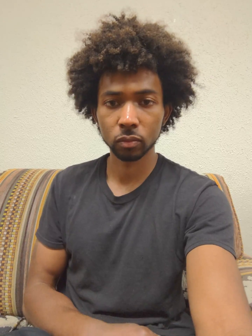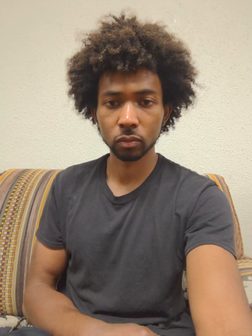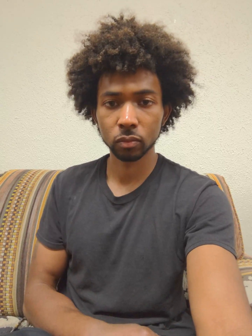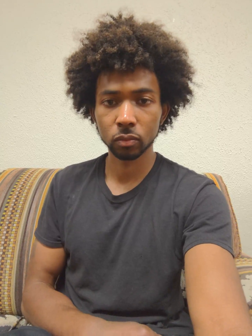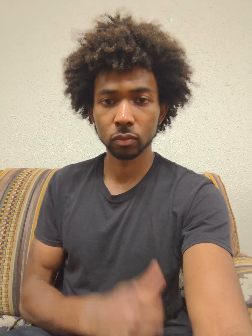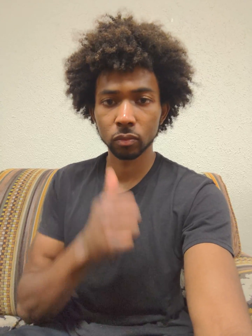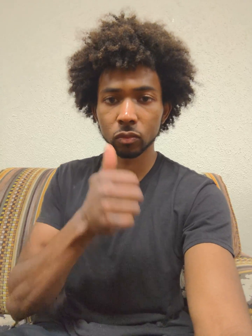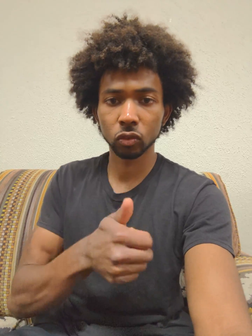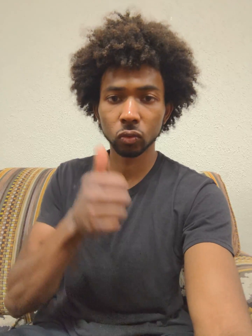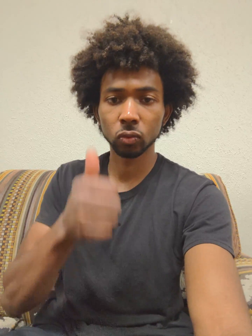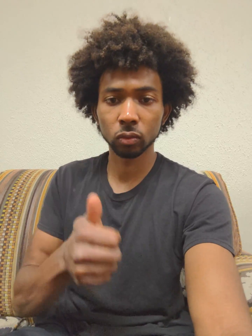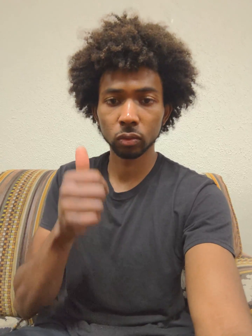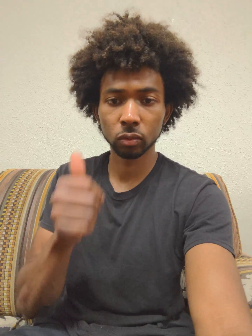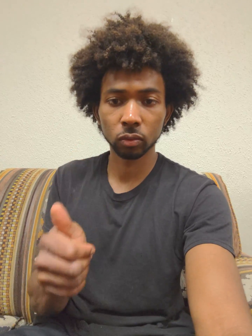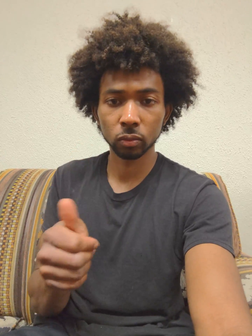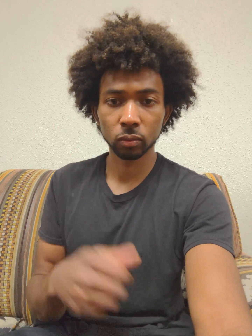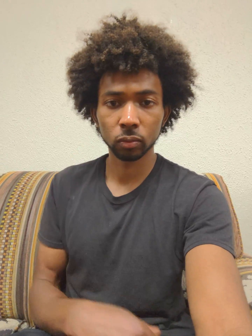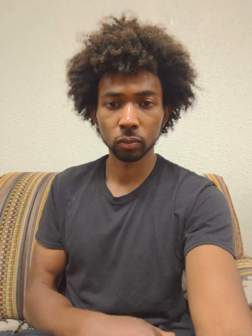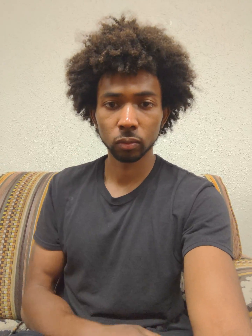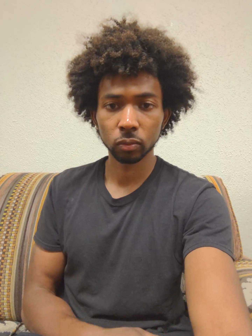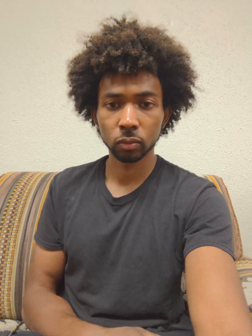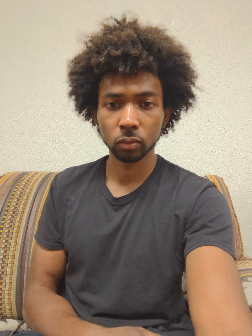each